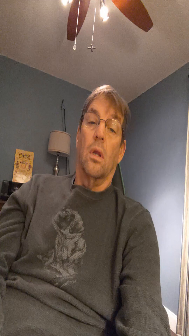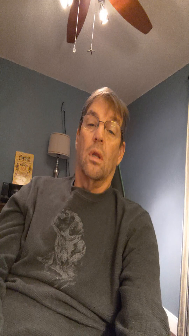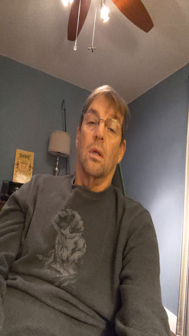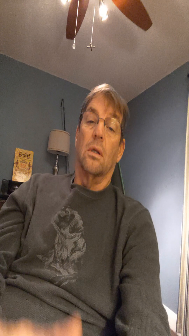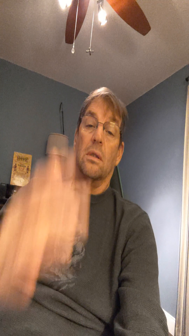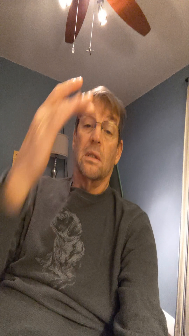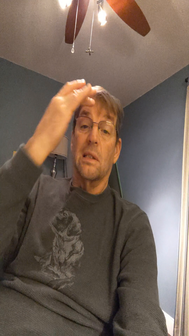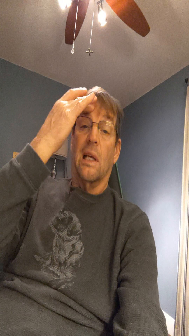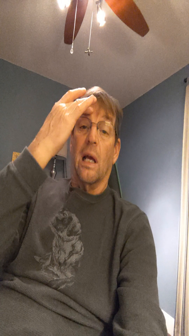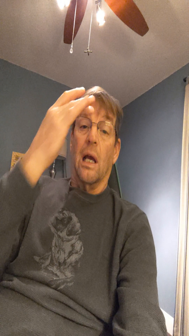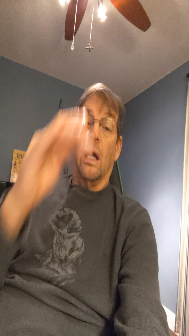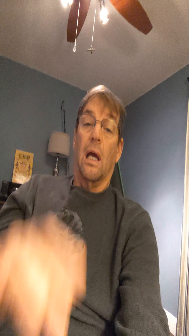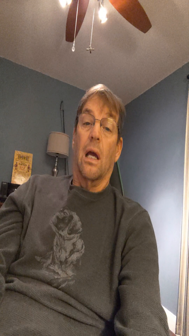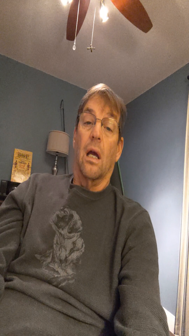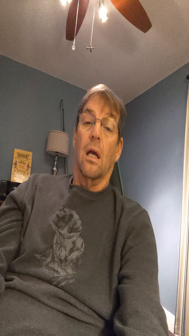sick